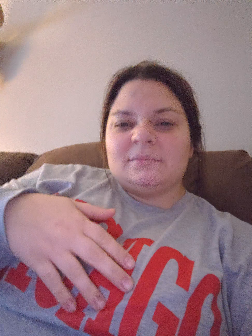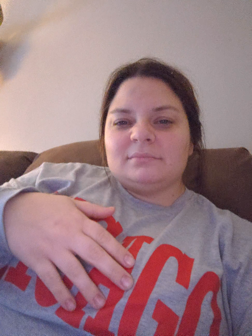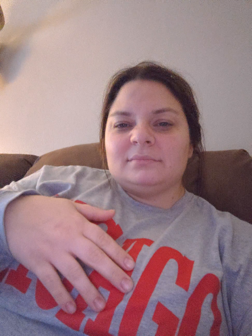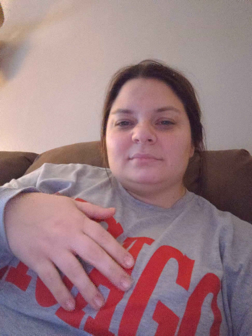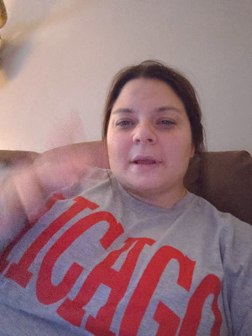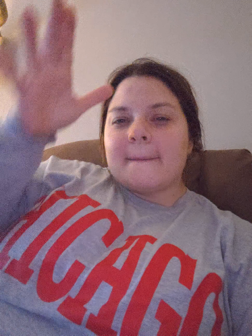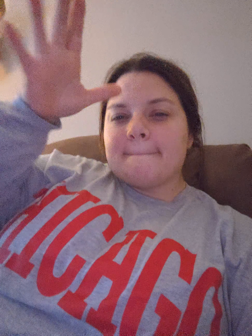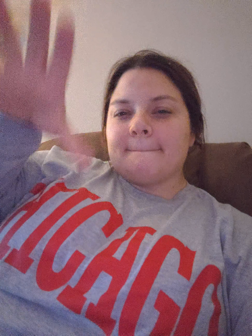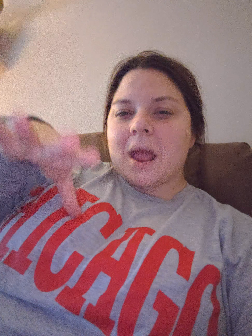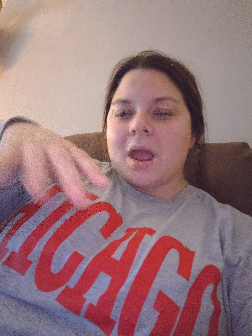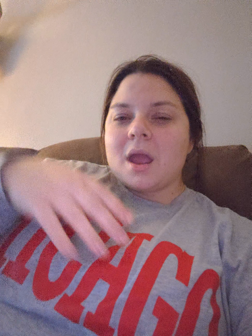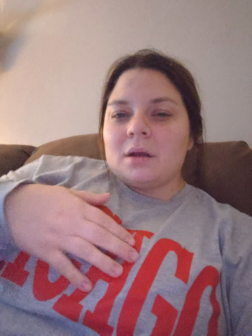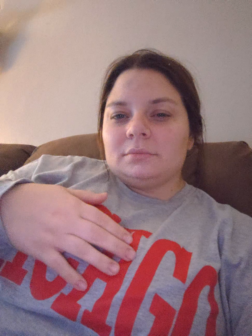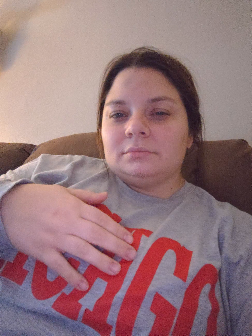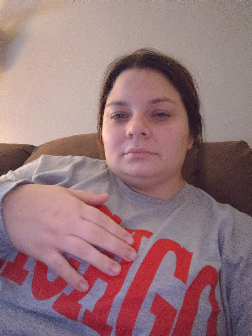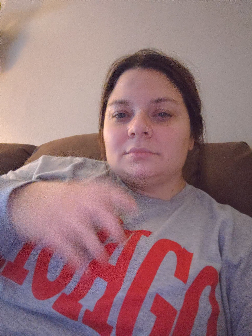man